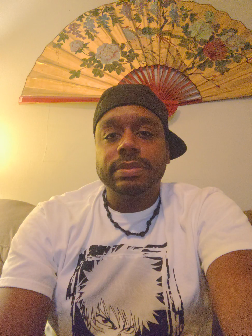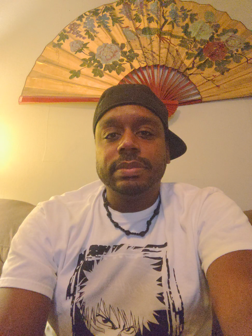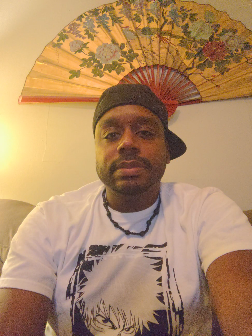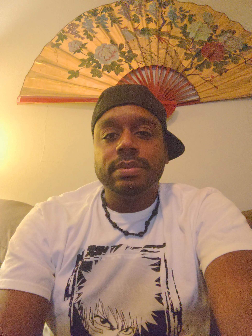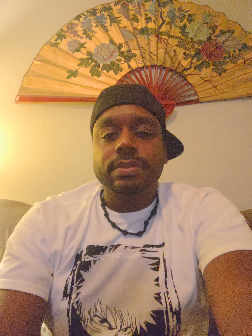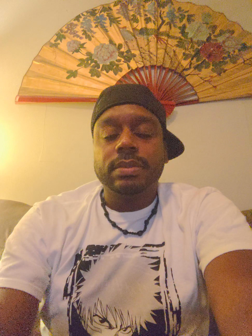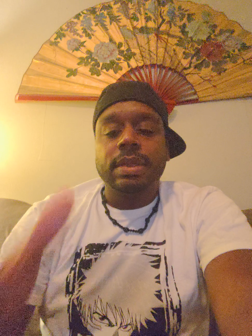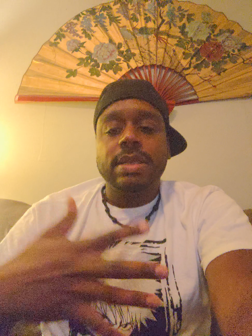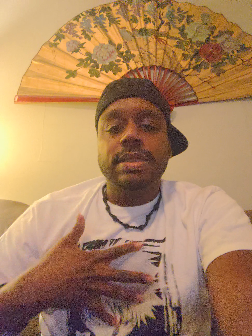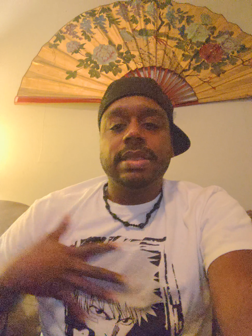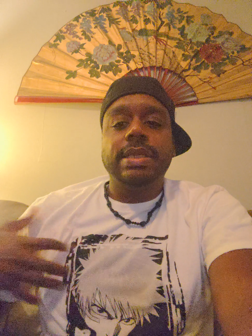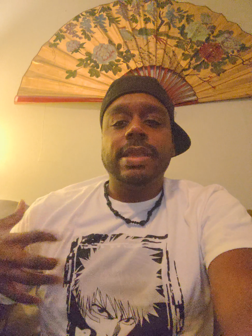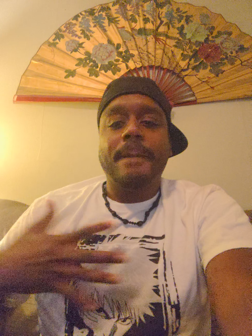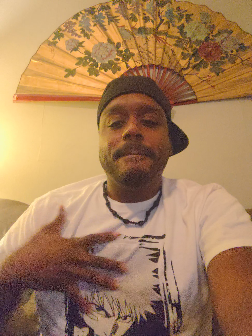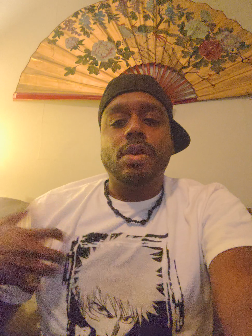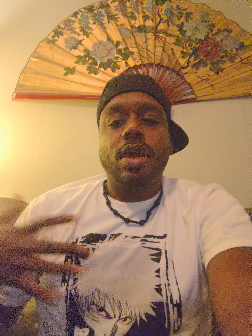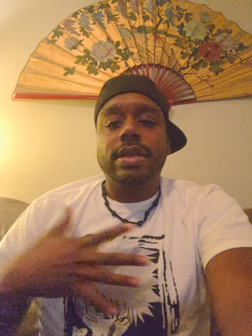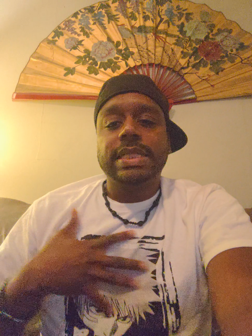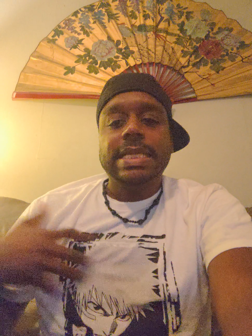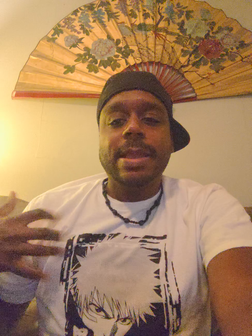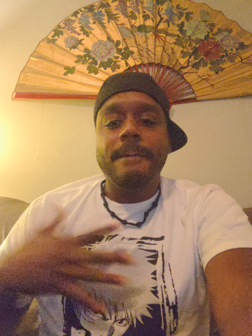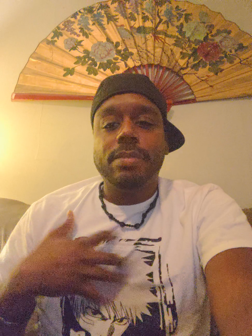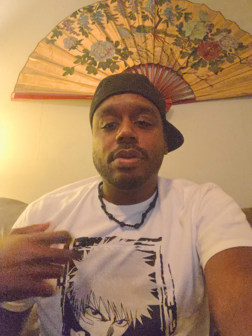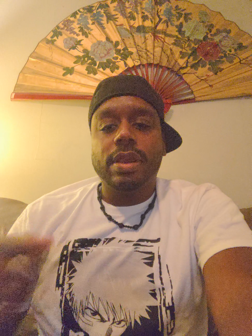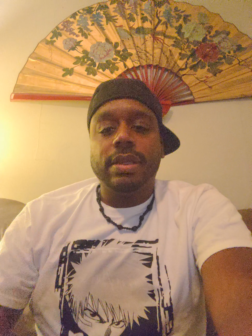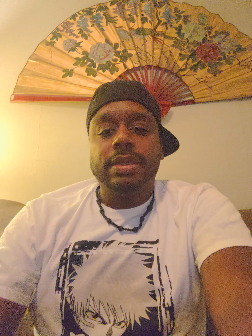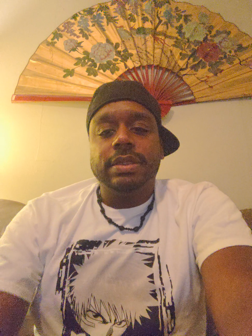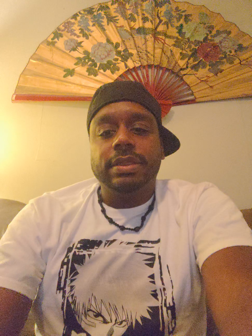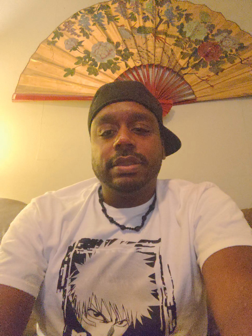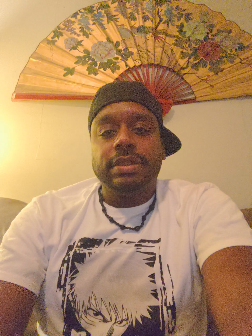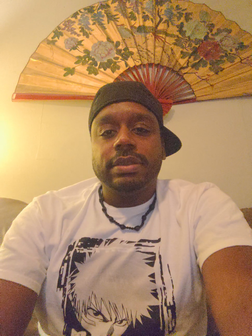zebra